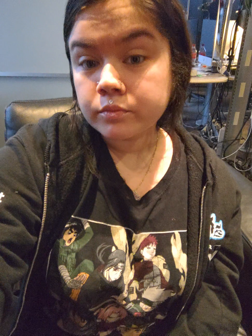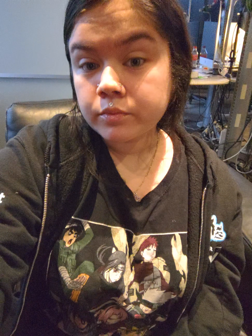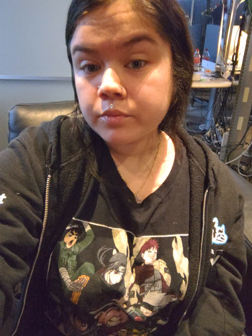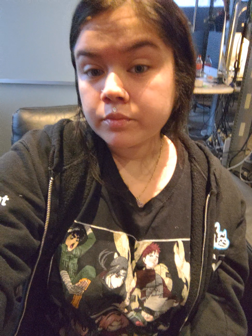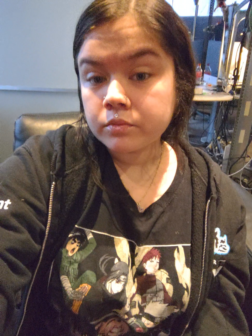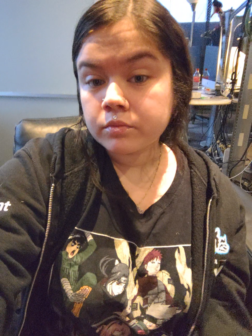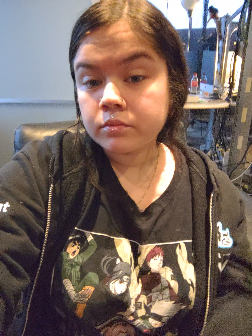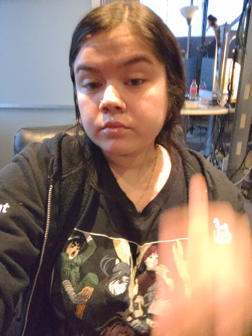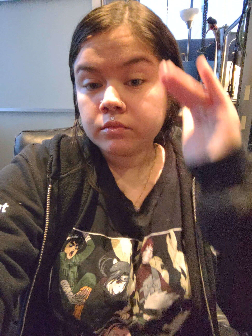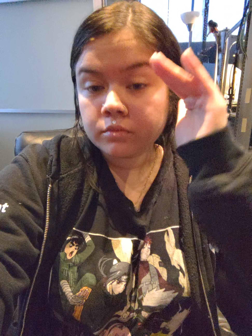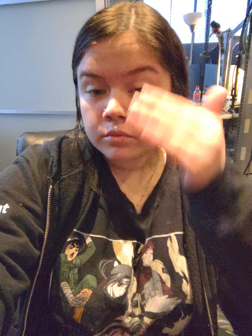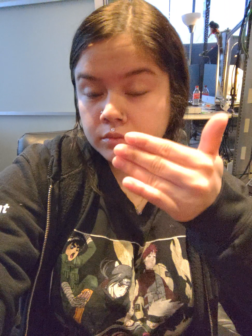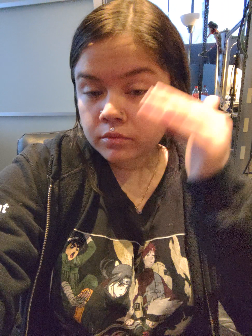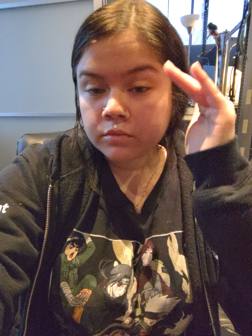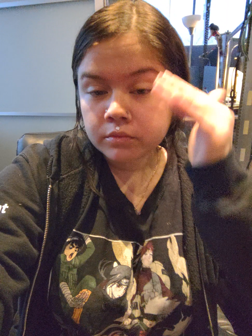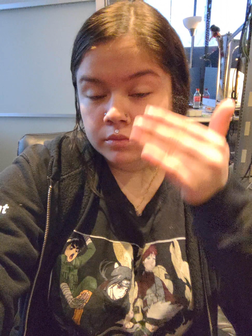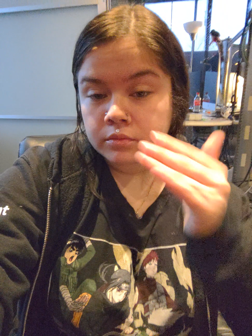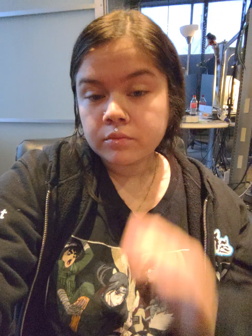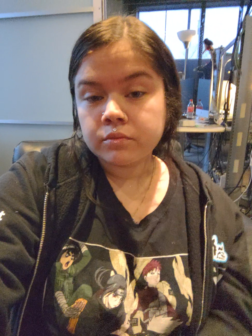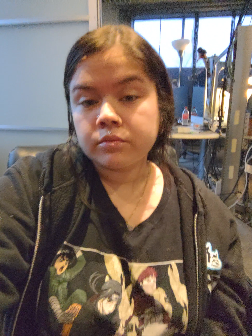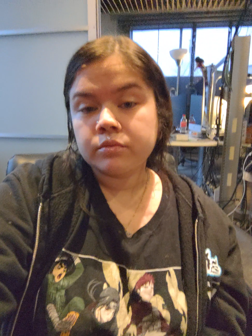sleepy